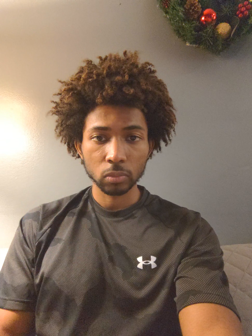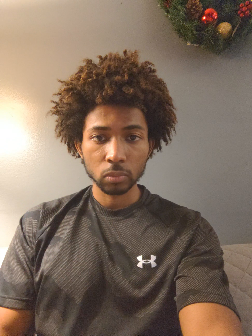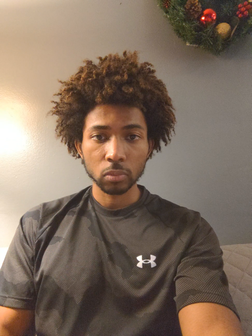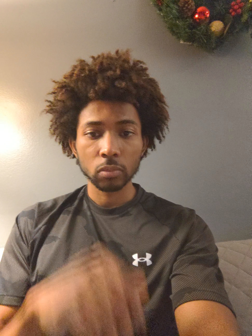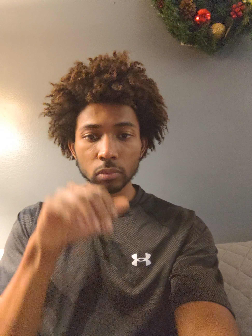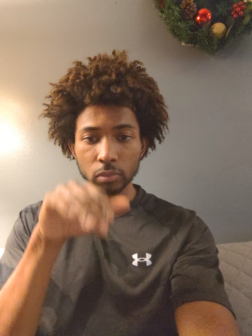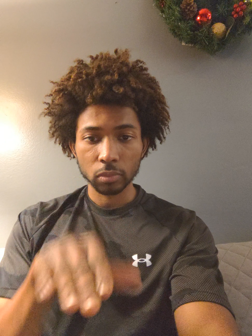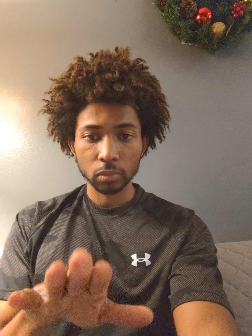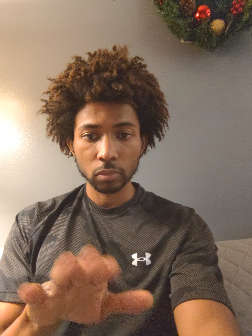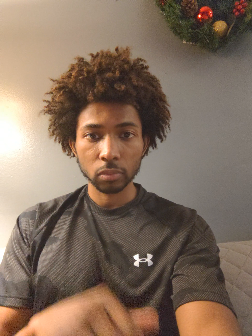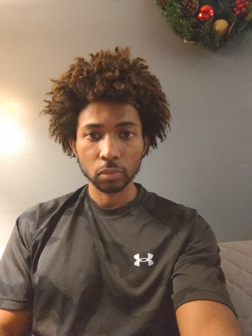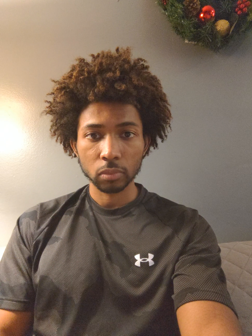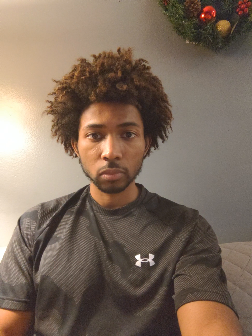into